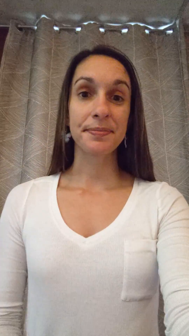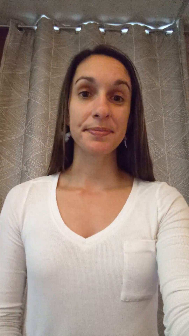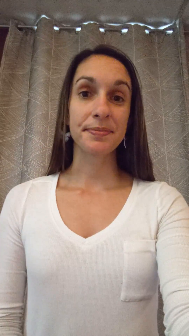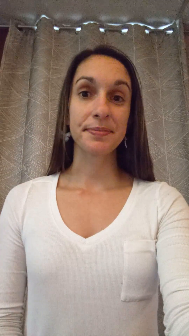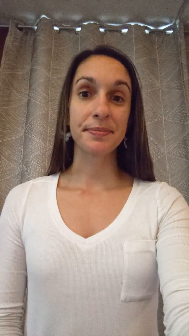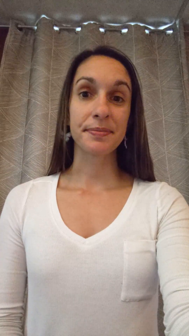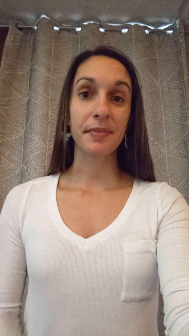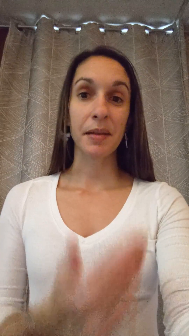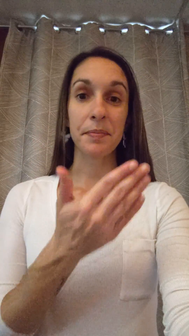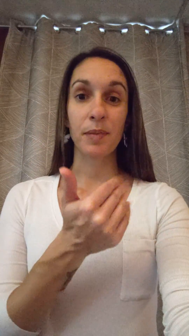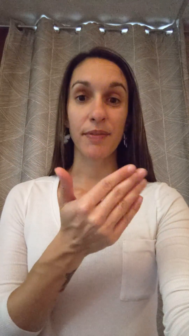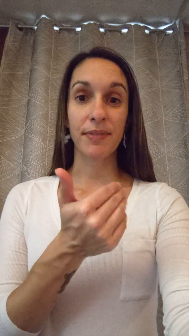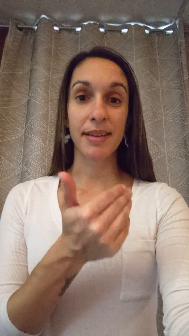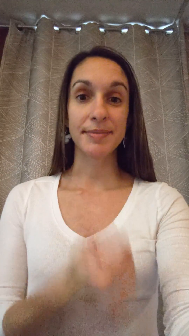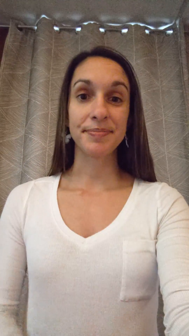butterfly